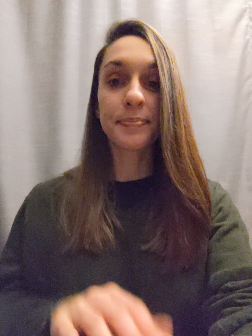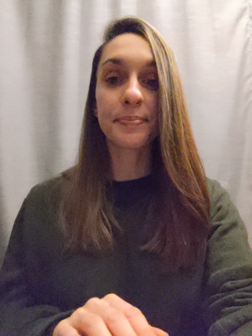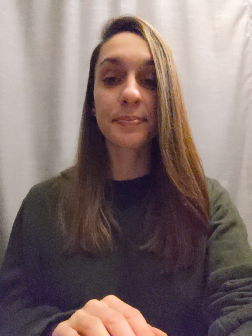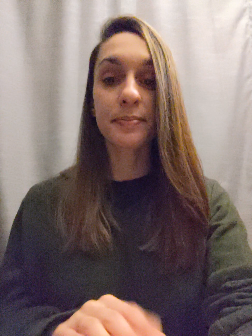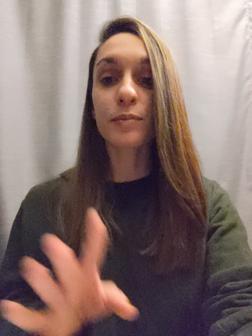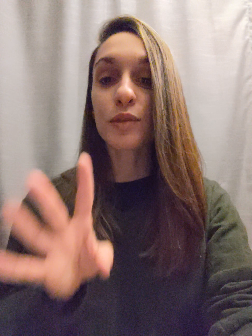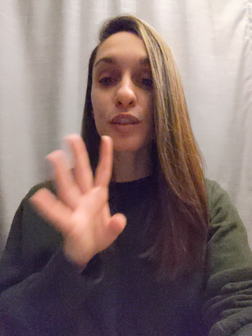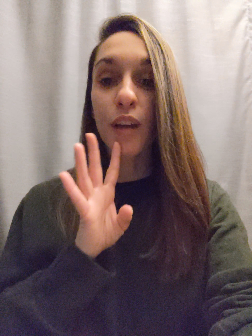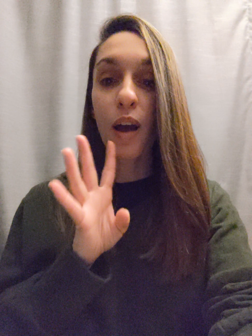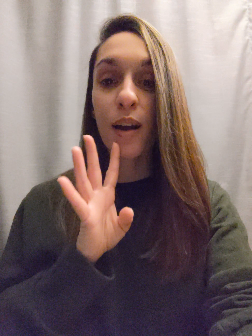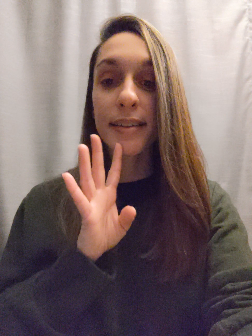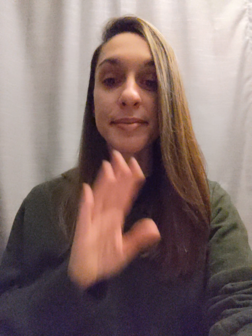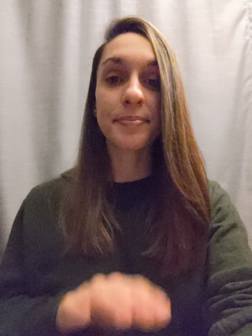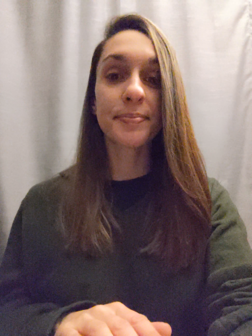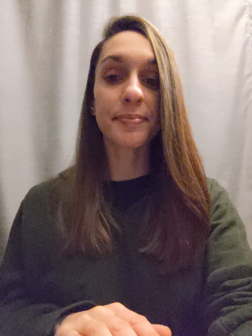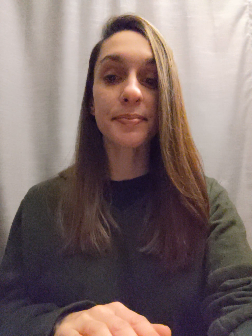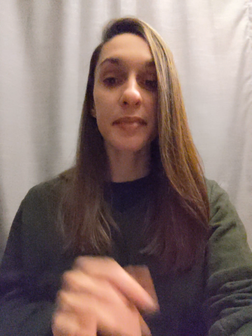talk